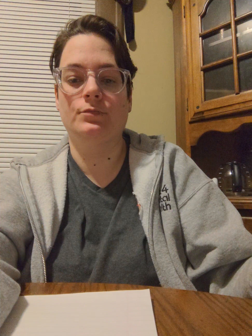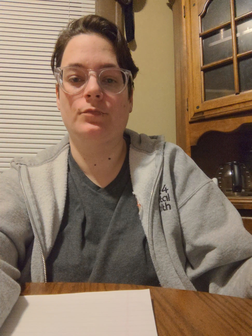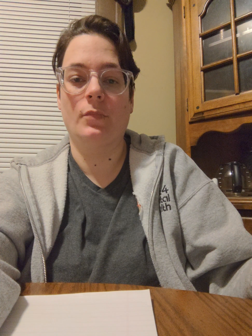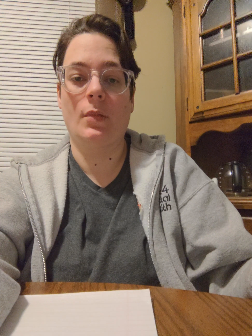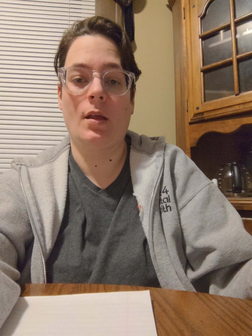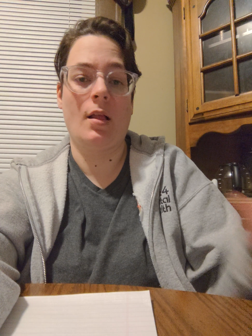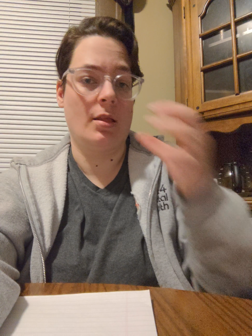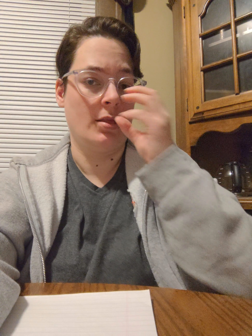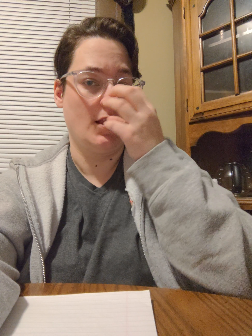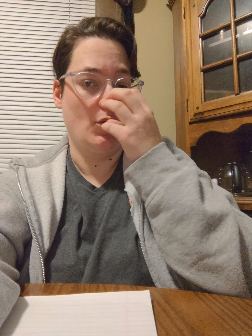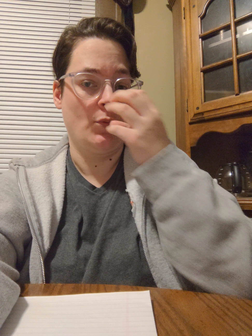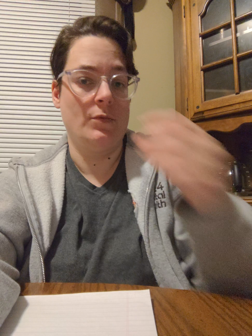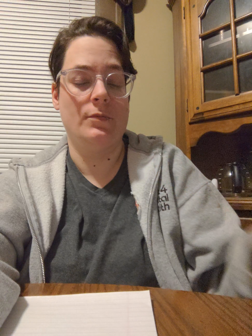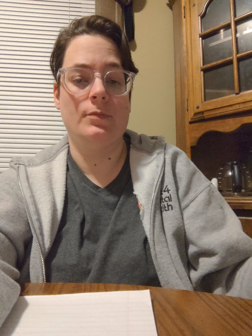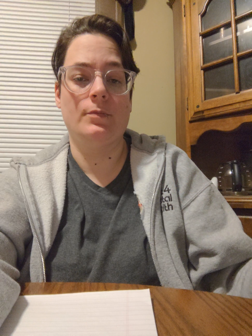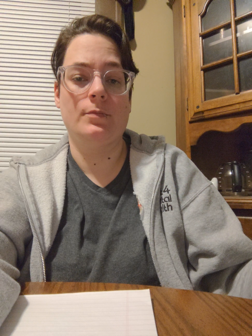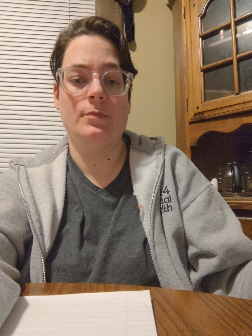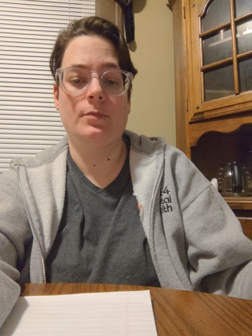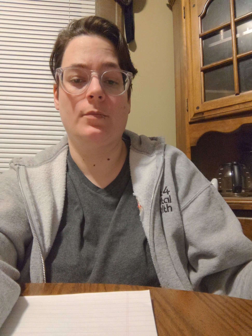clown